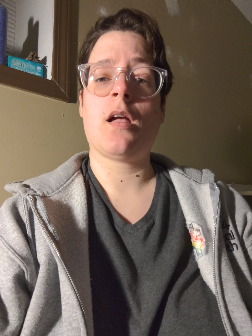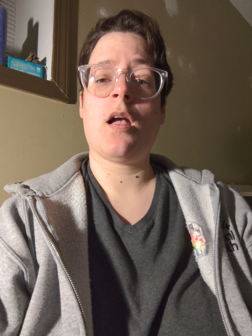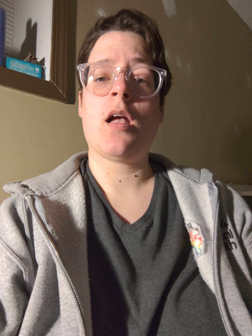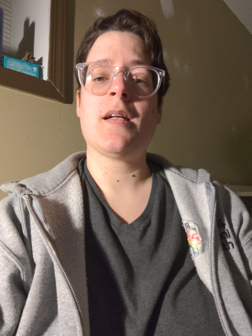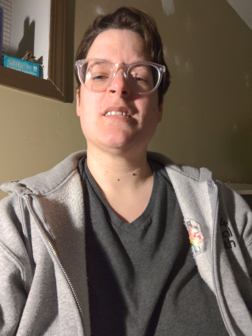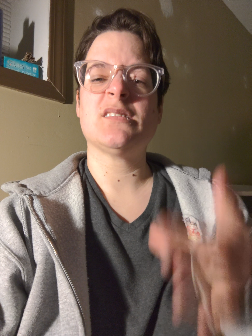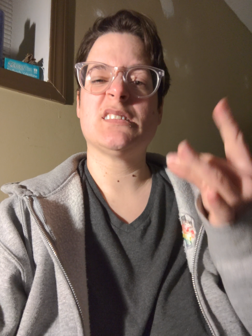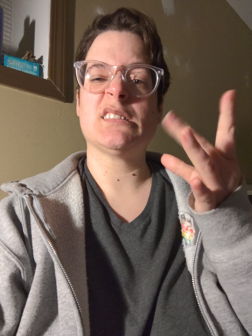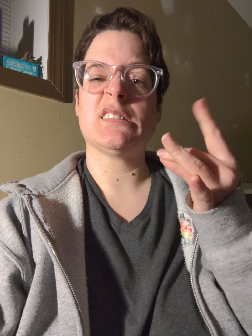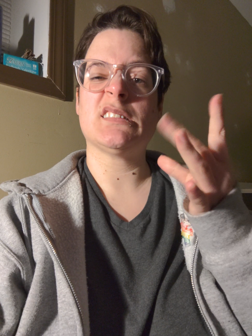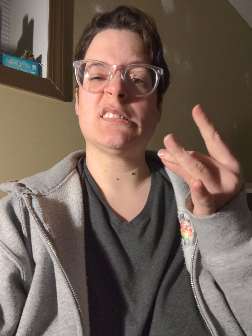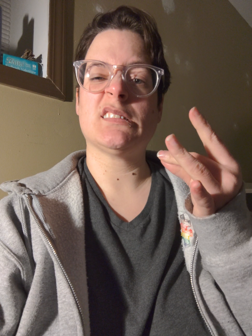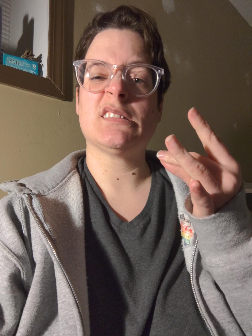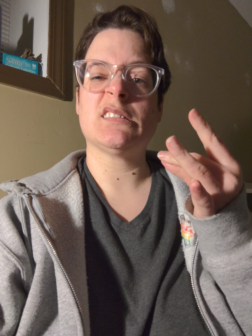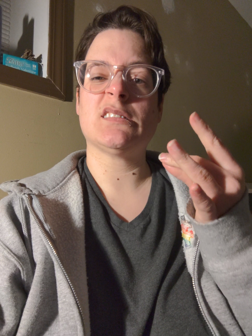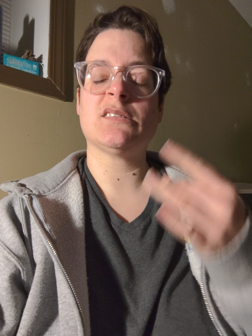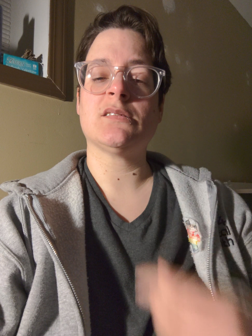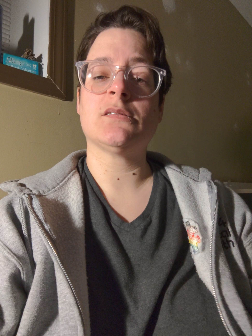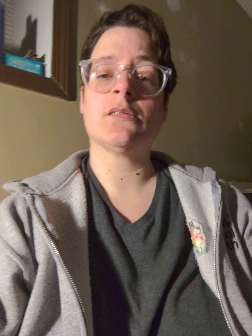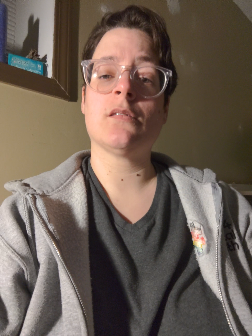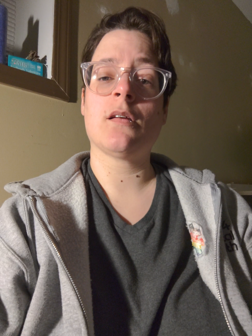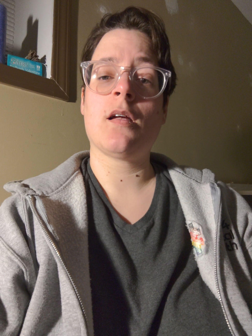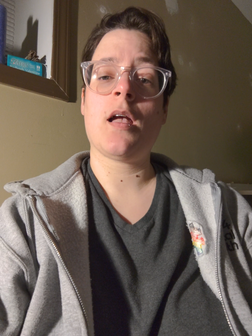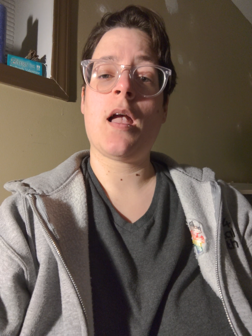sticky